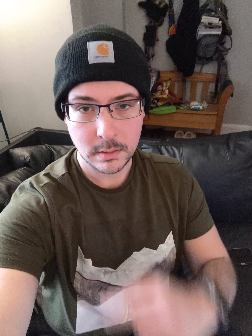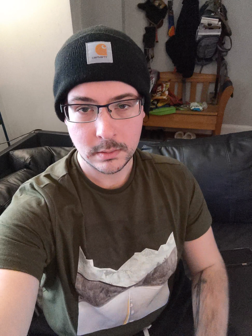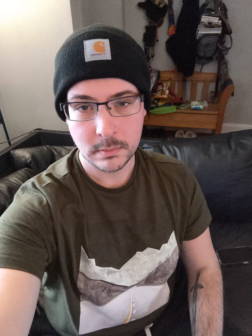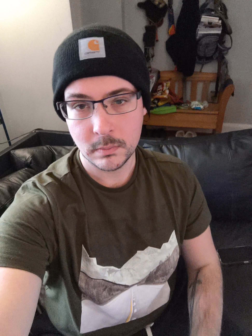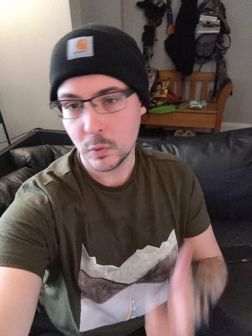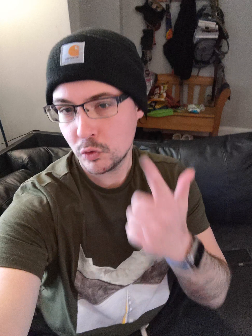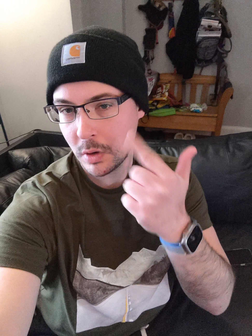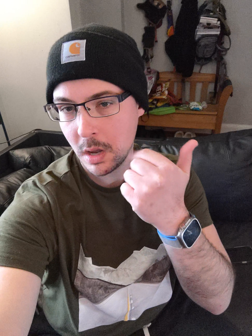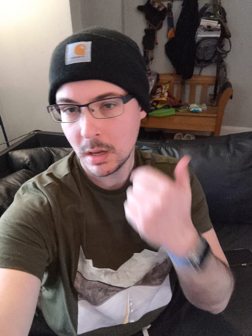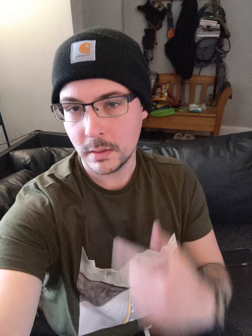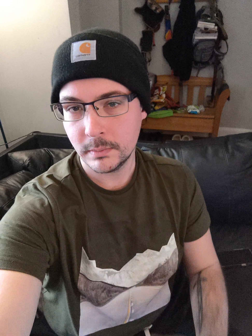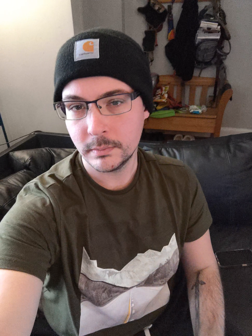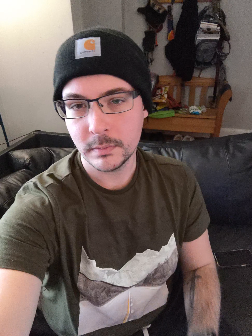cry